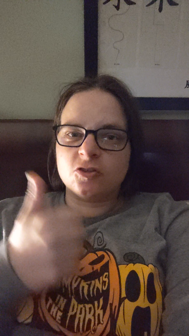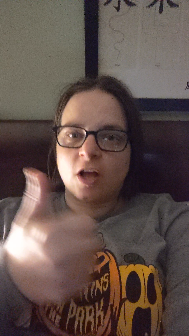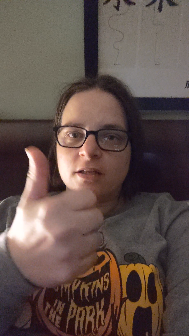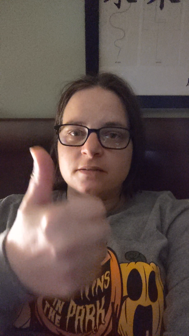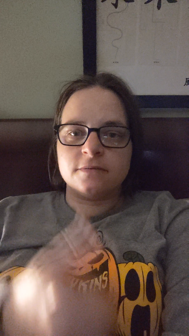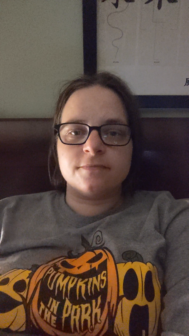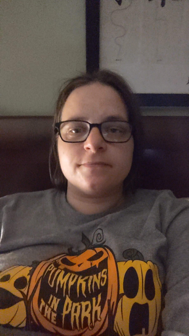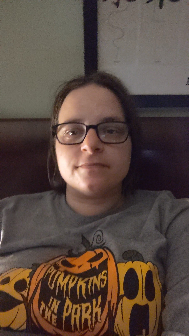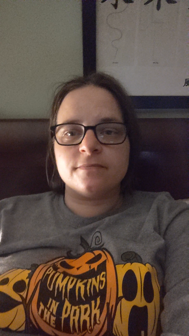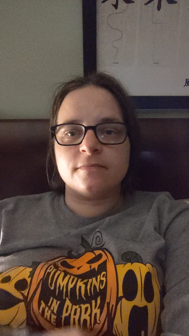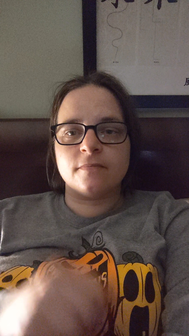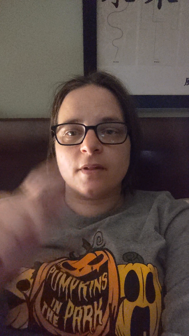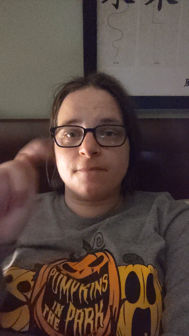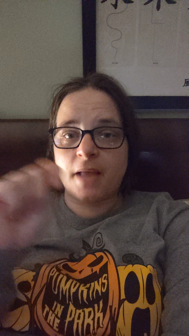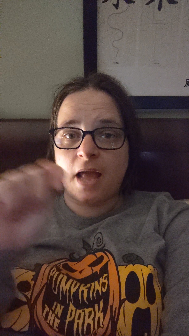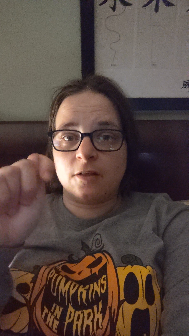bathroom